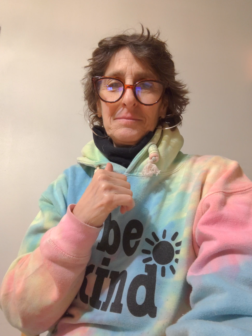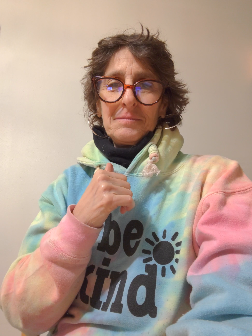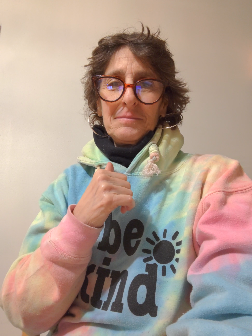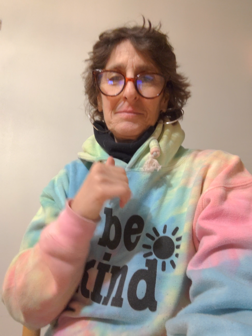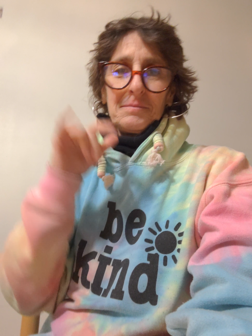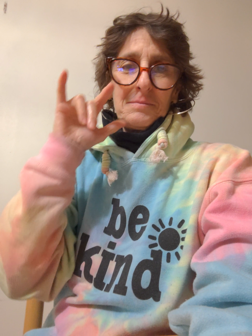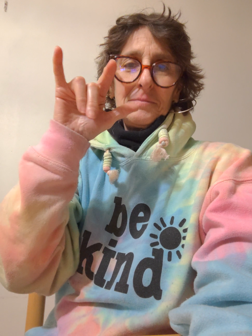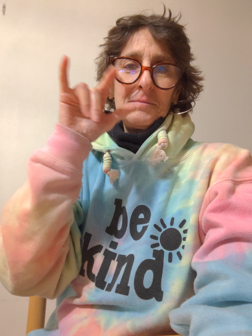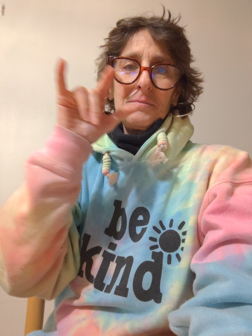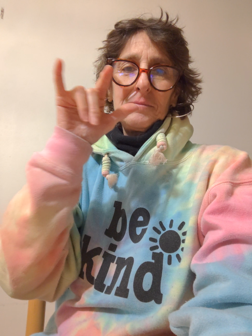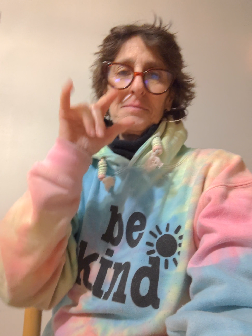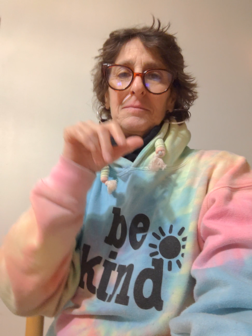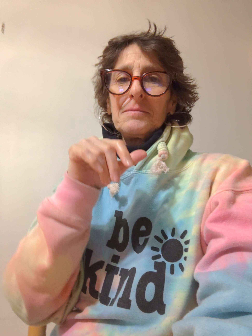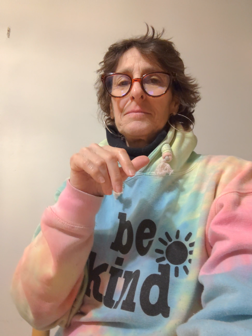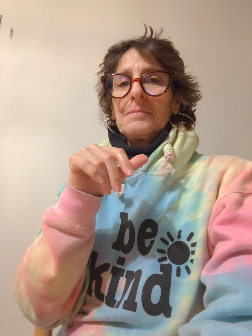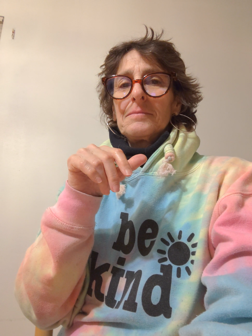airplane